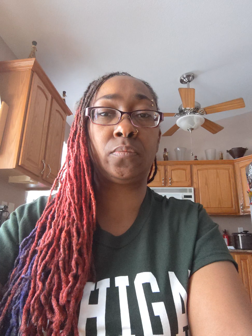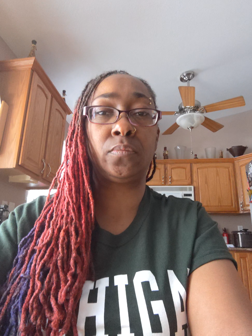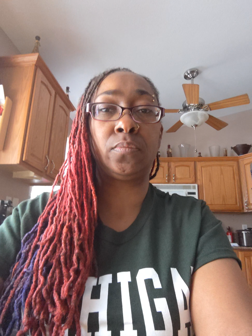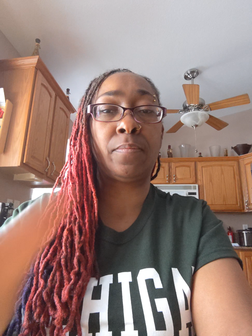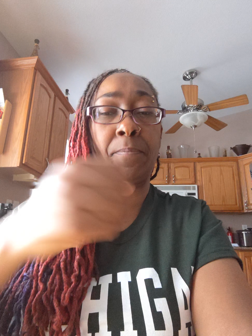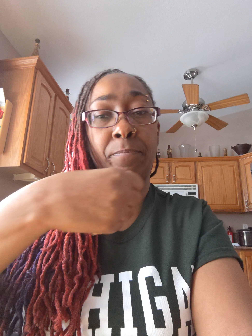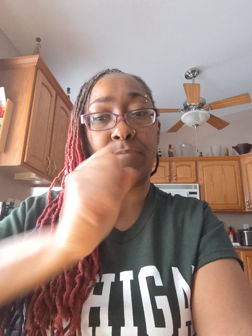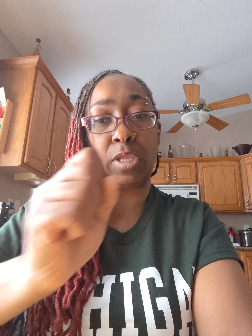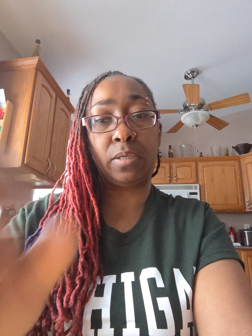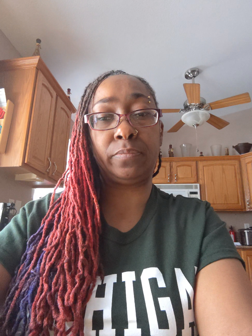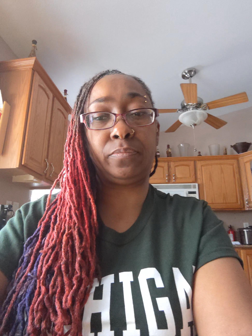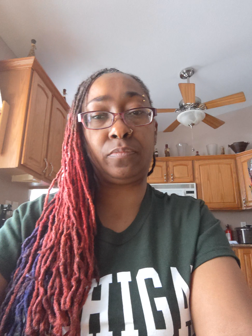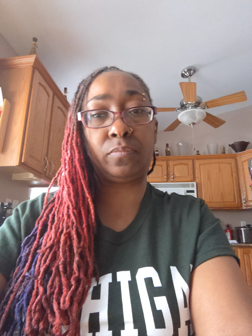make